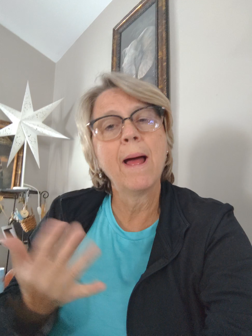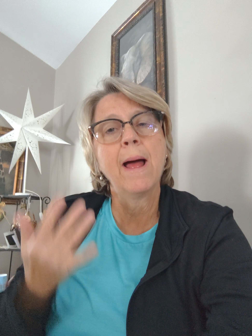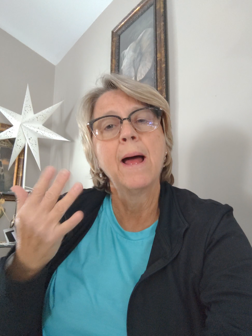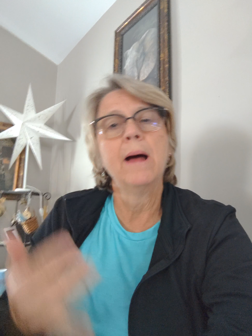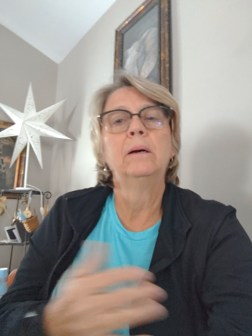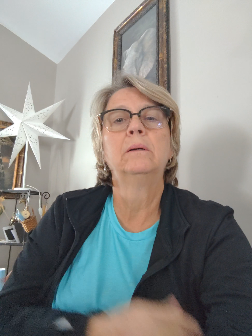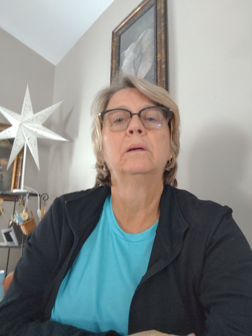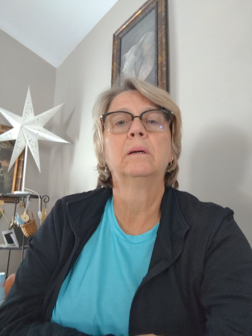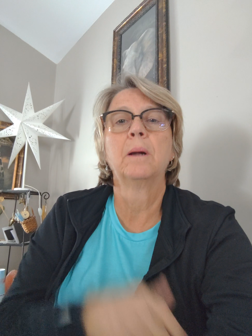wait